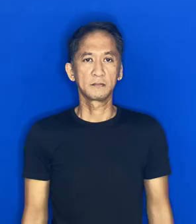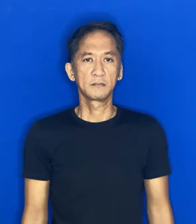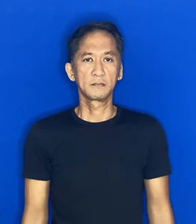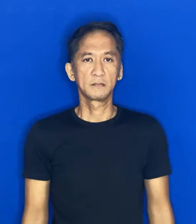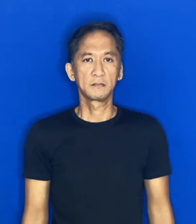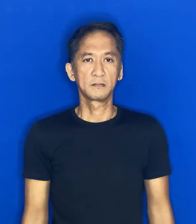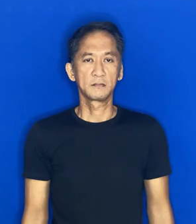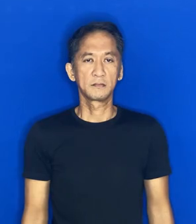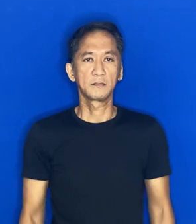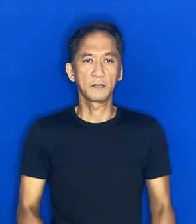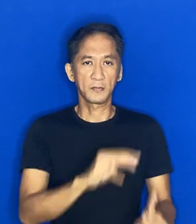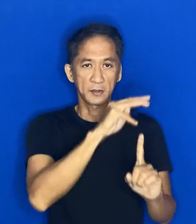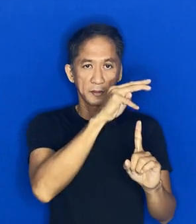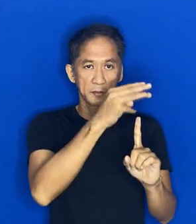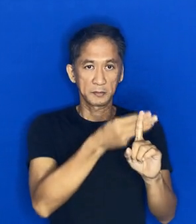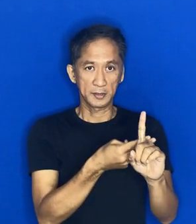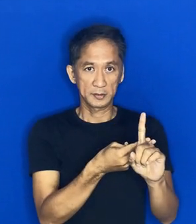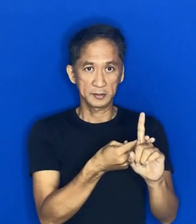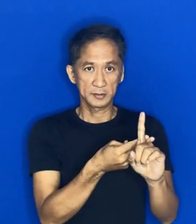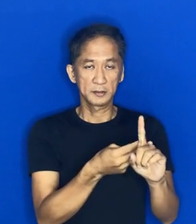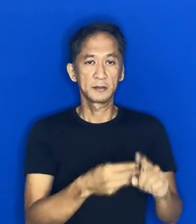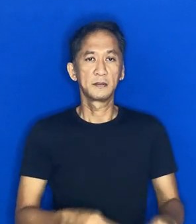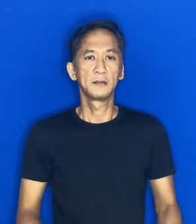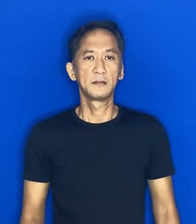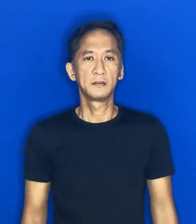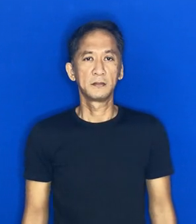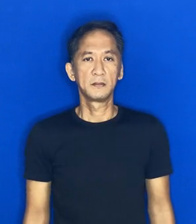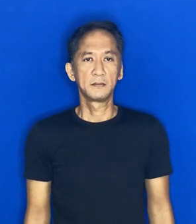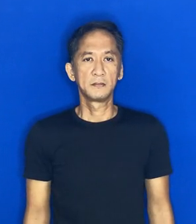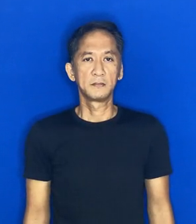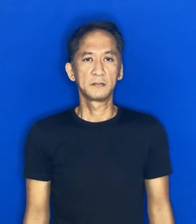march